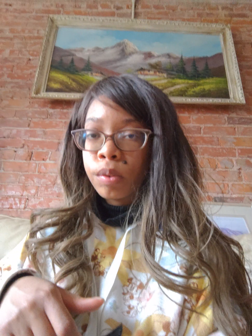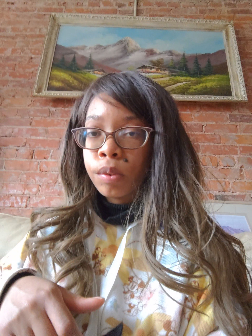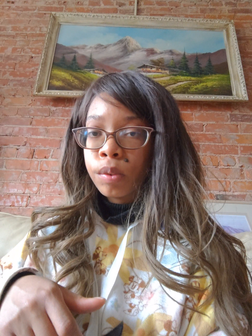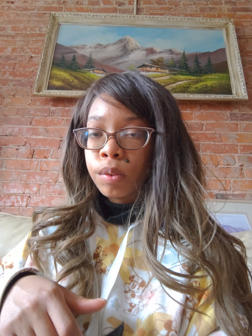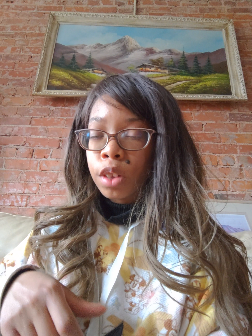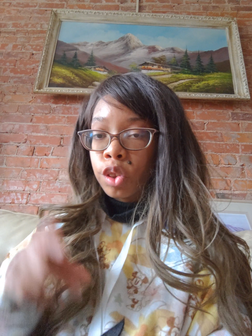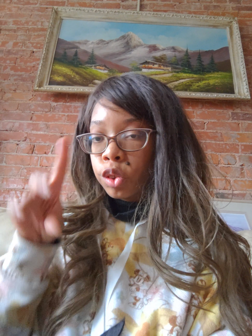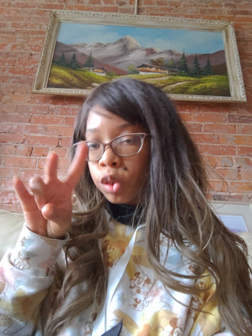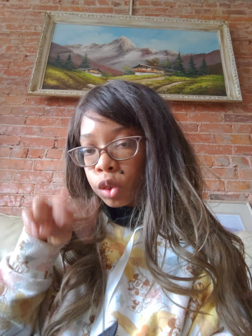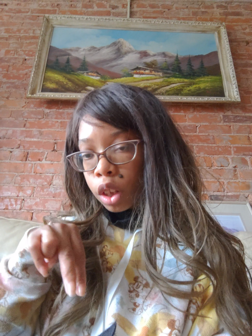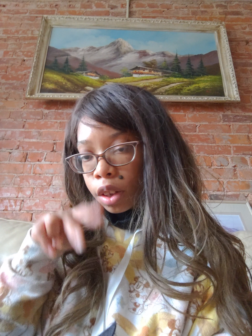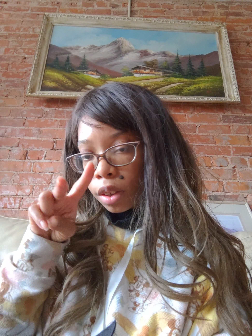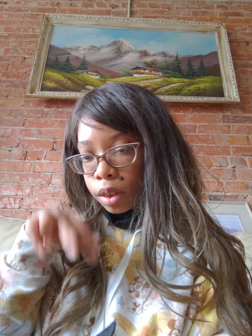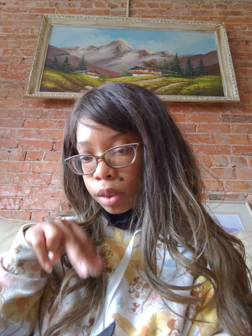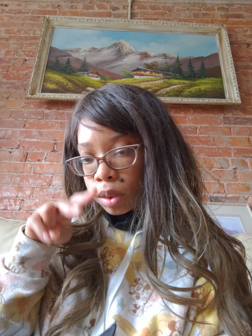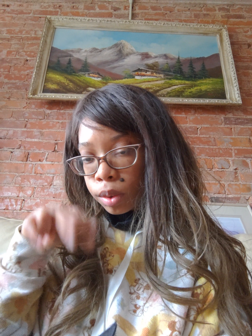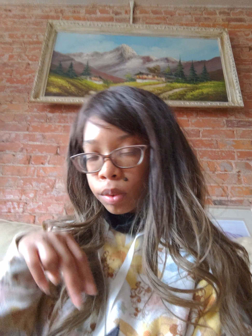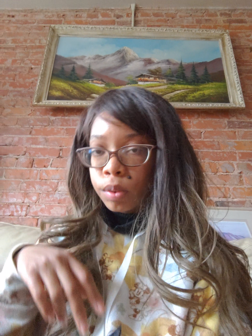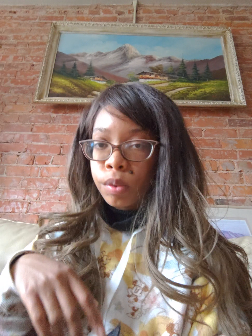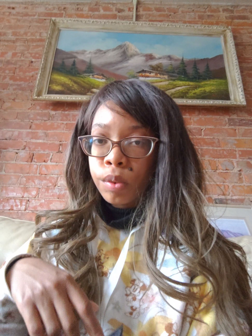read